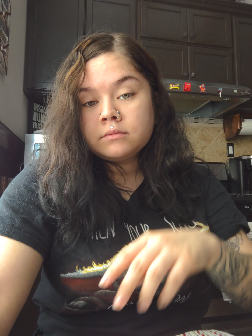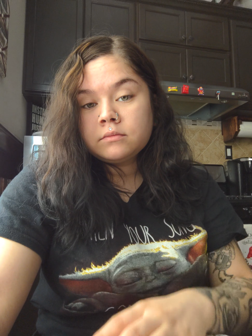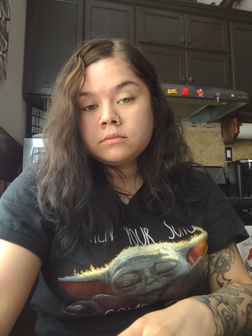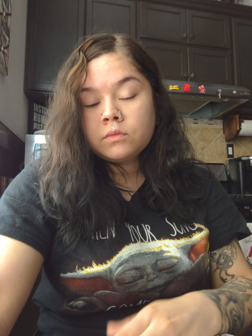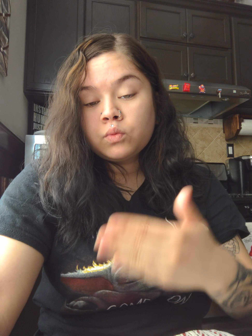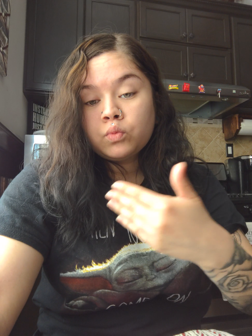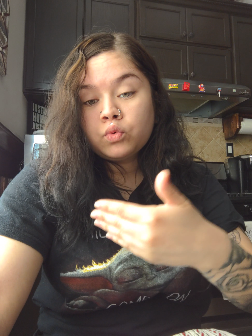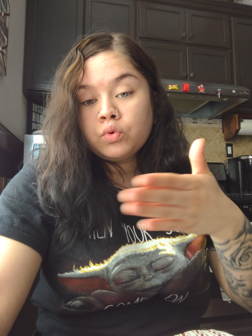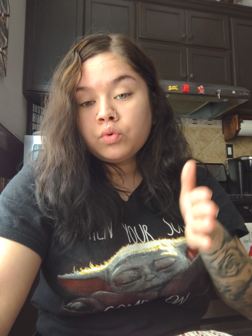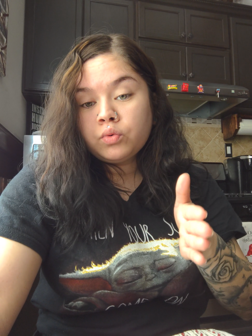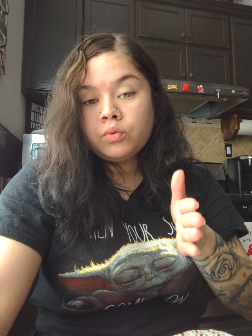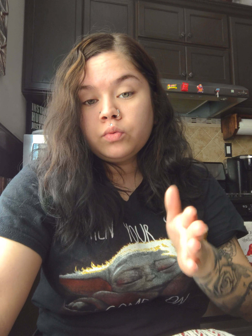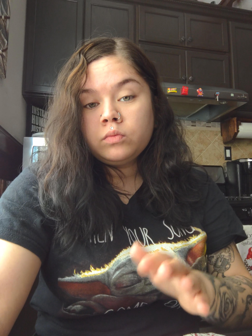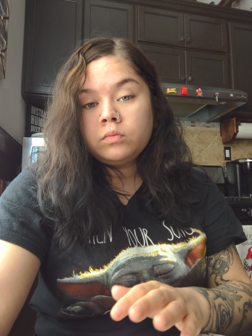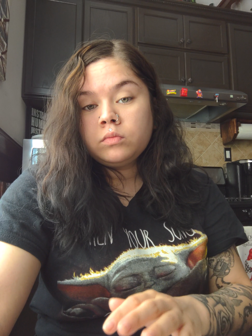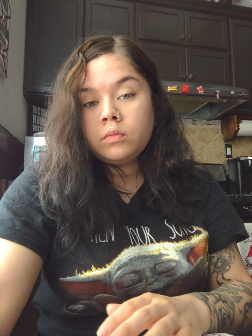room